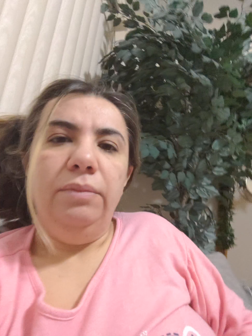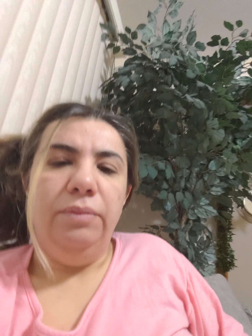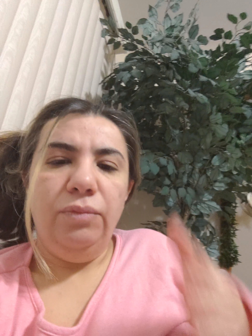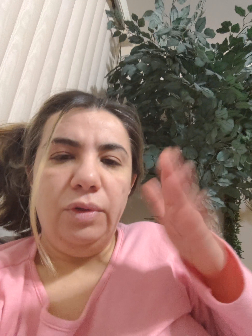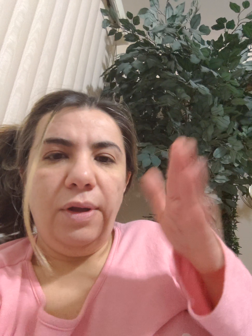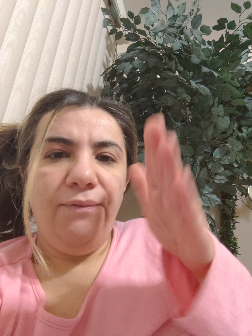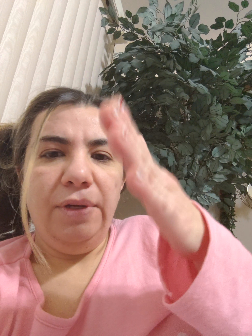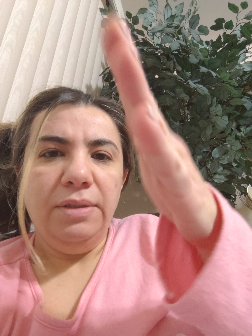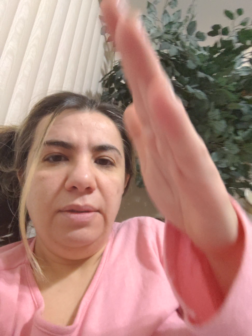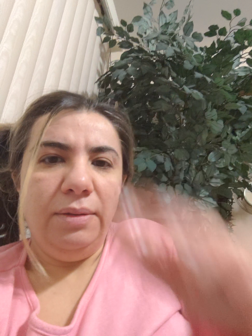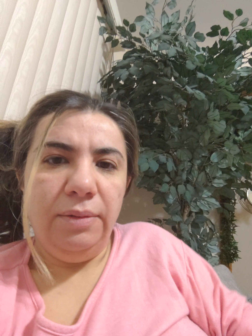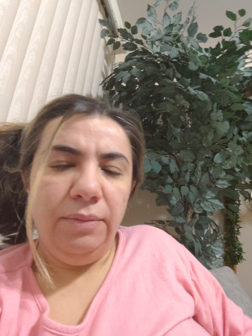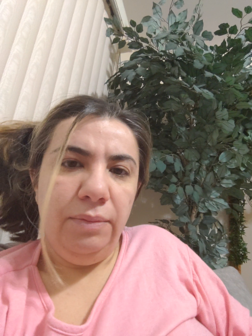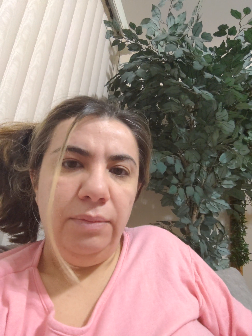fish